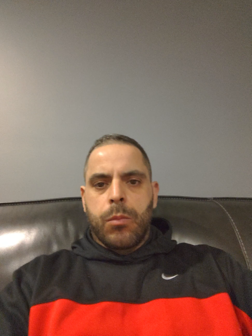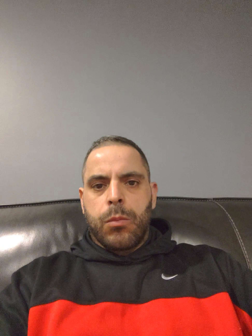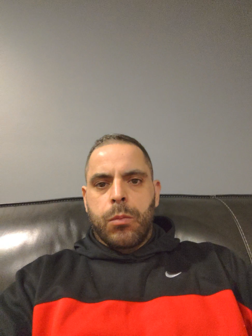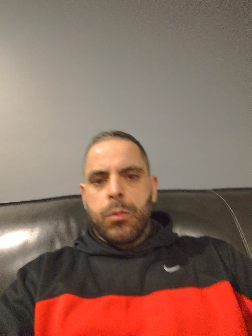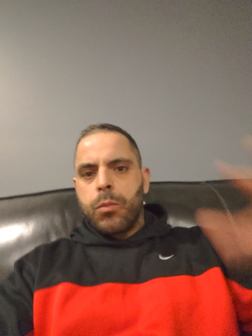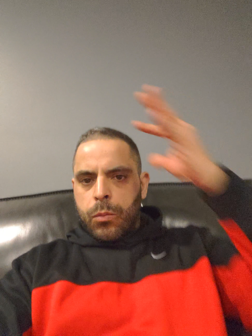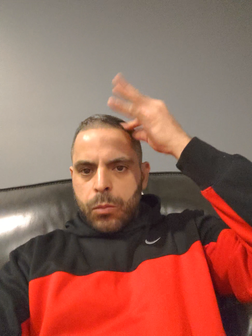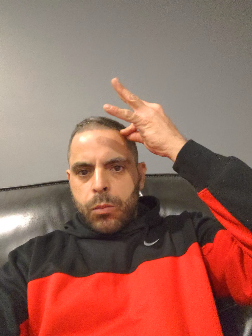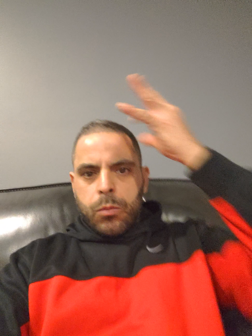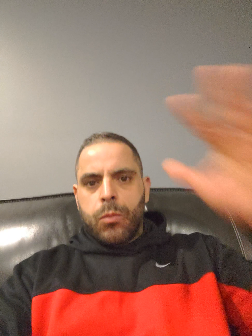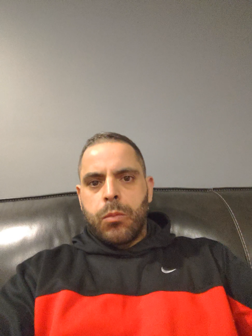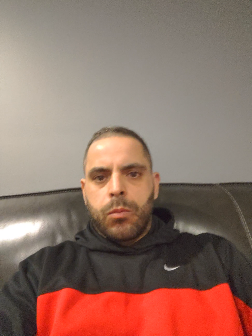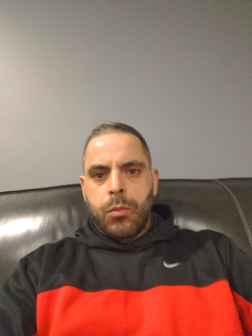hair